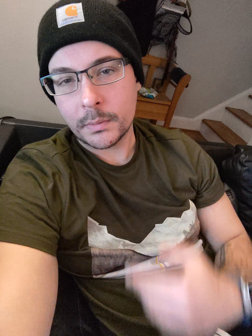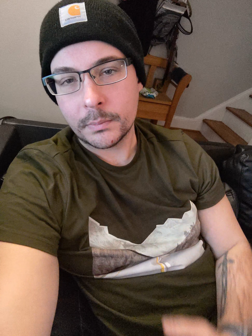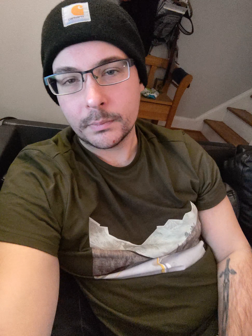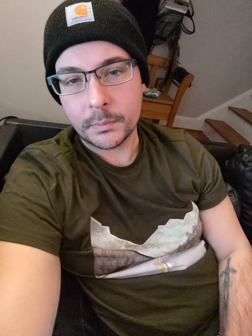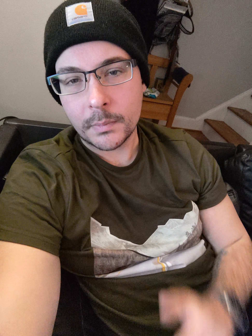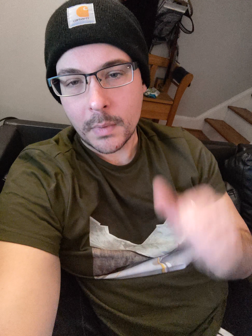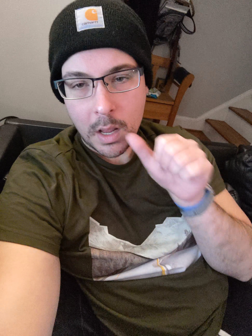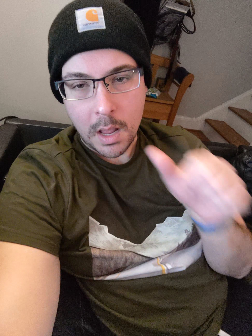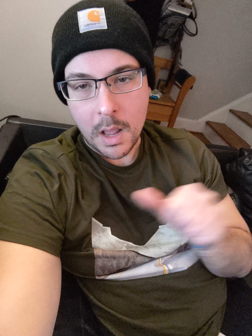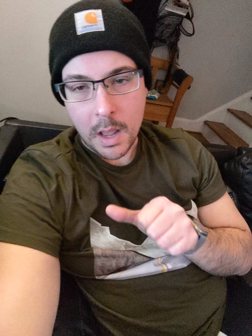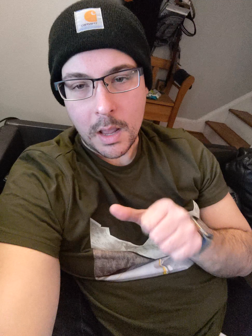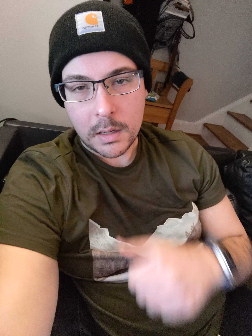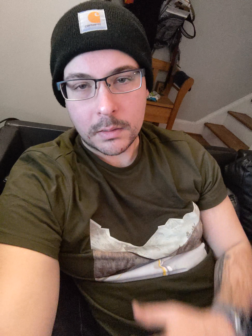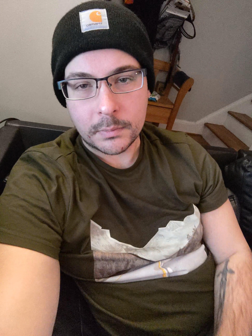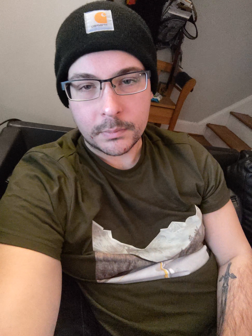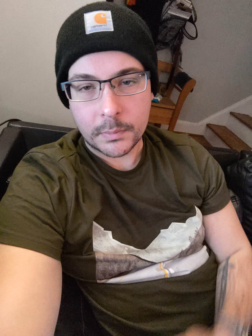hide